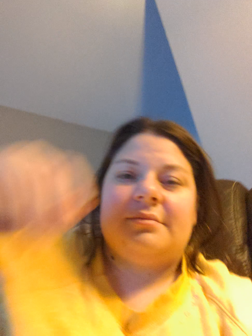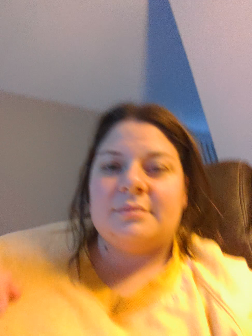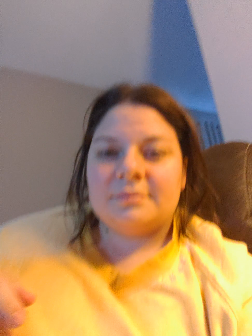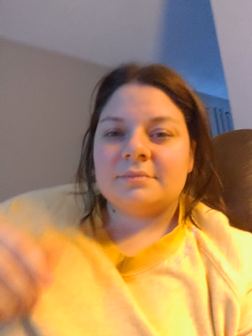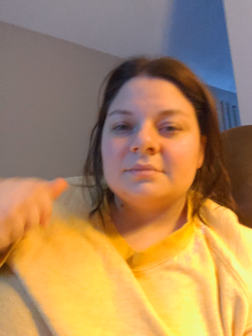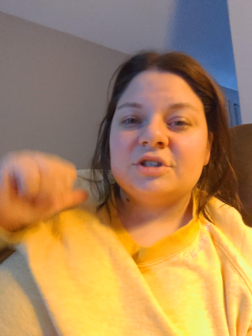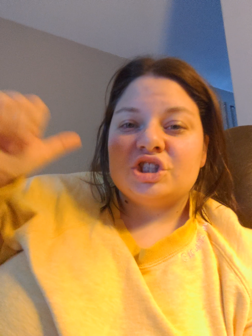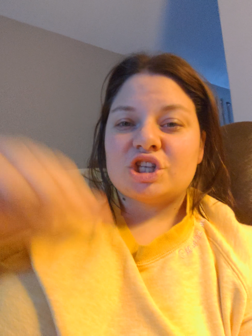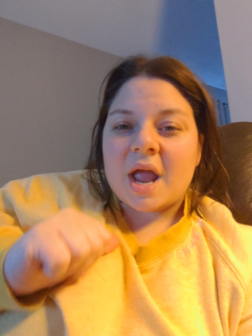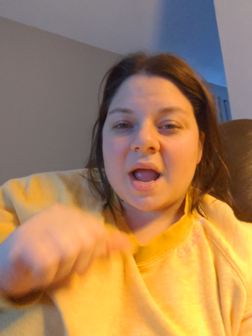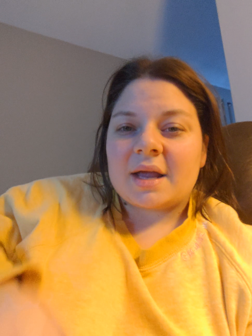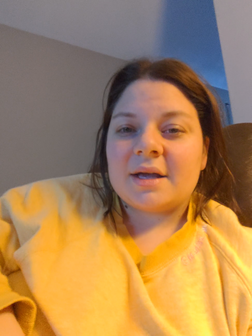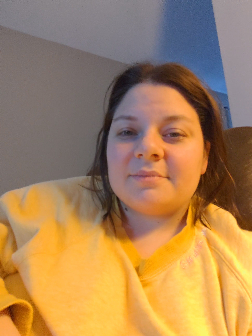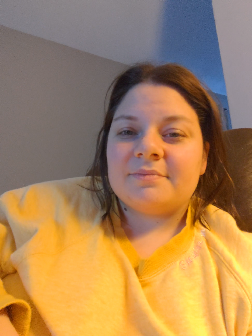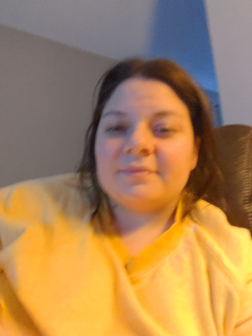jacket